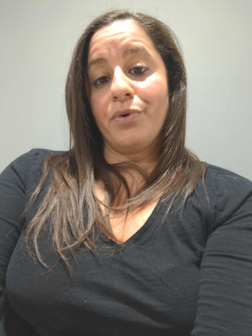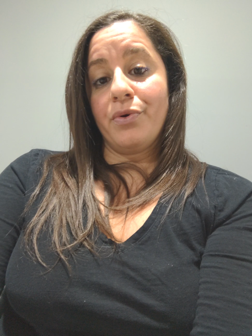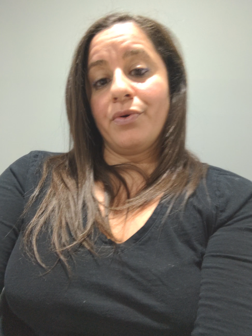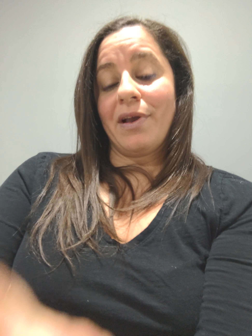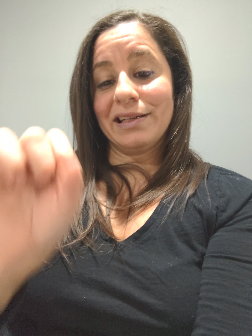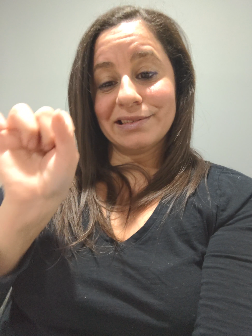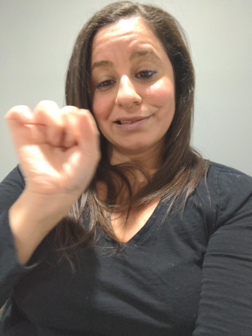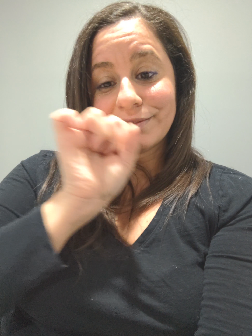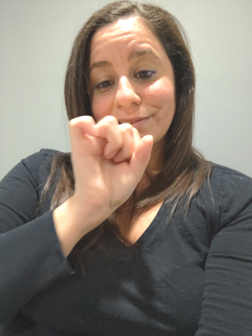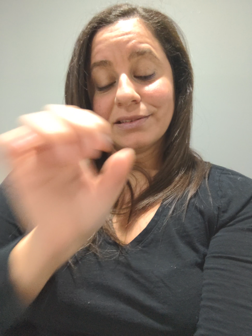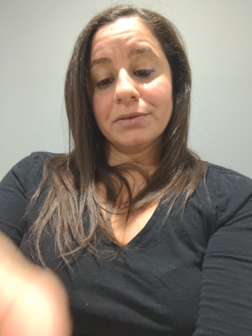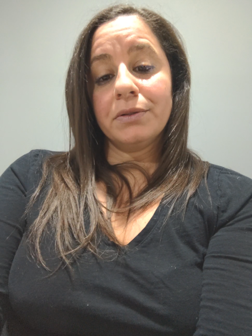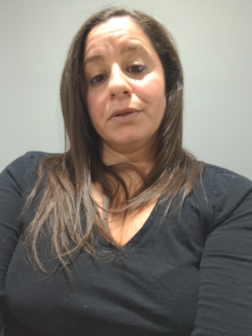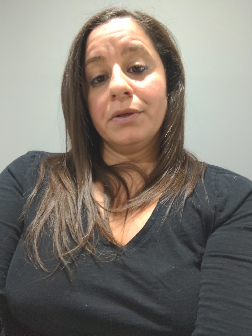carrot